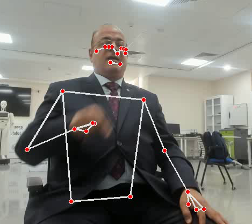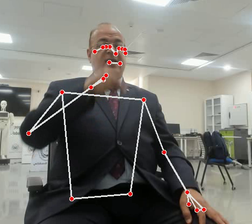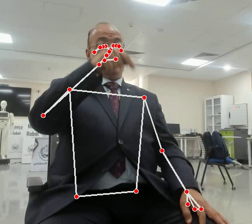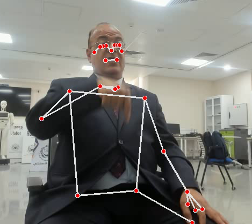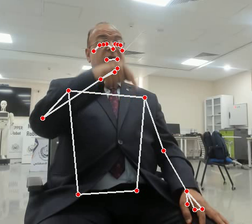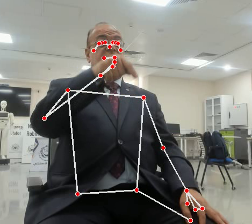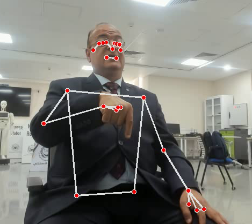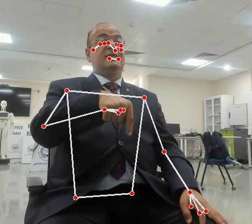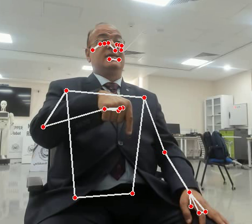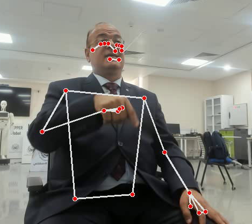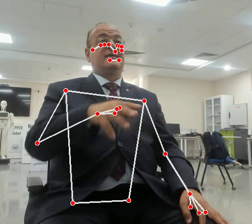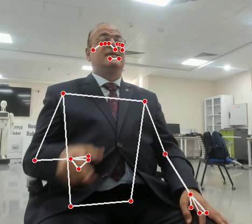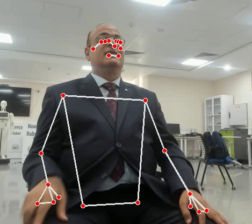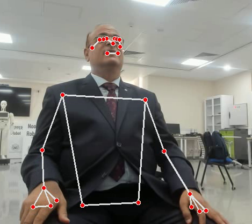delwaty